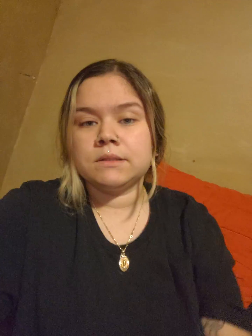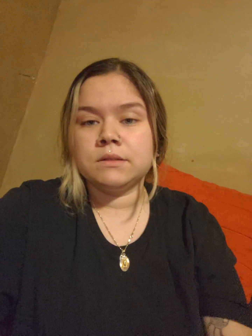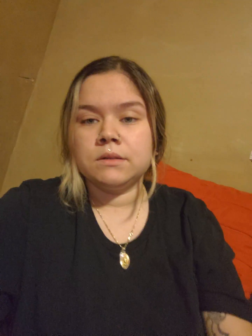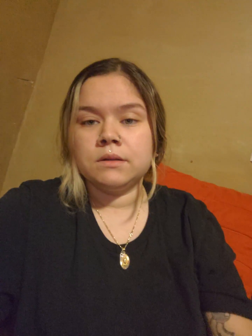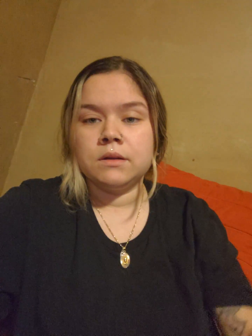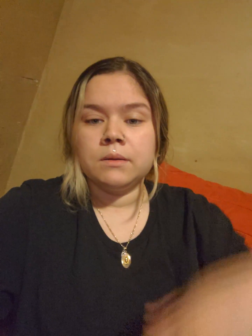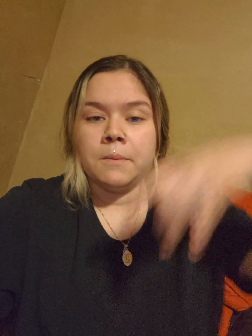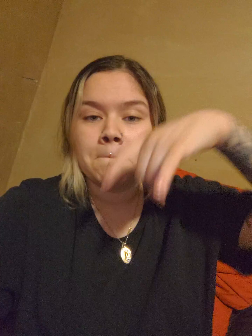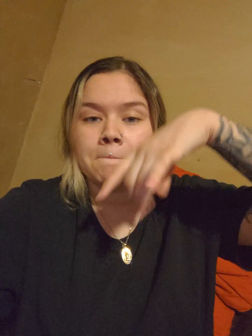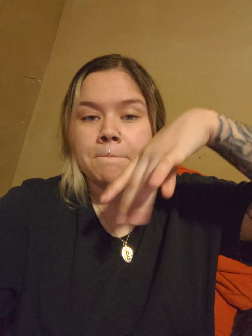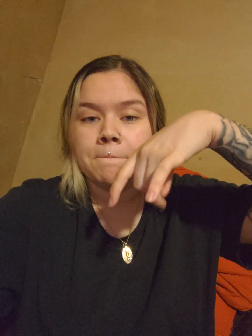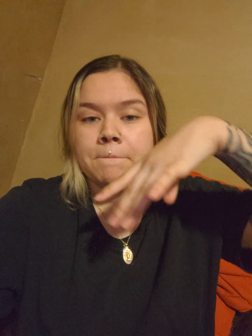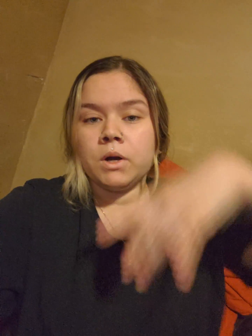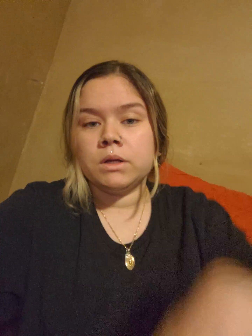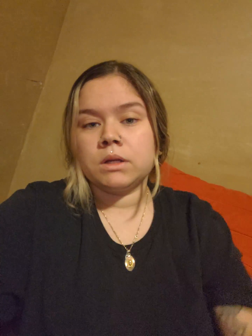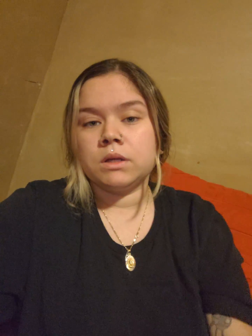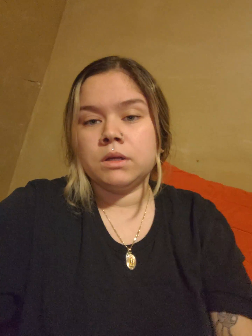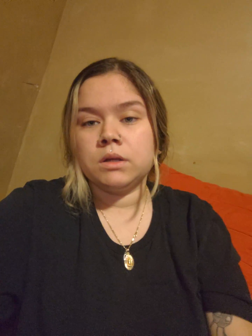pumpkin